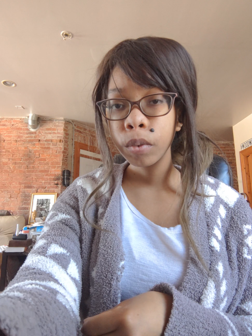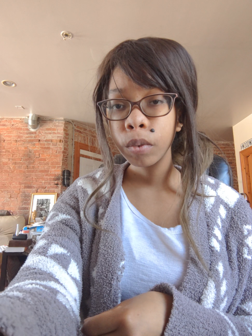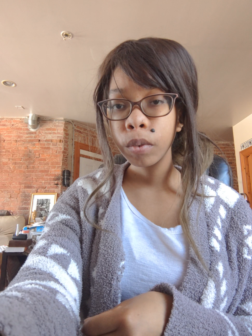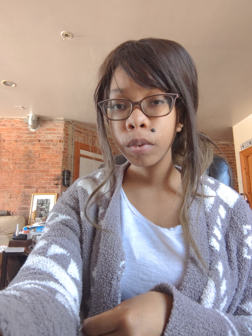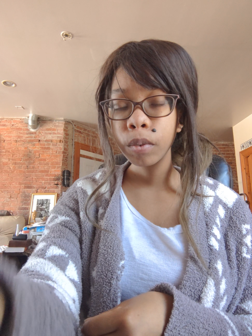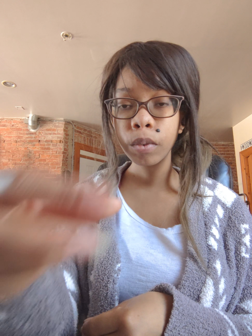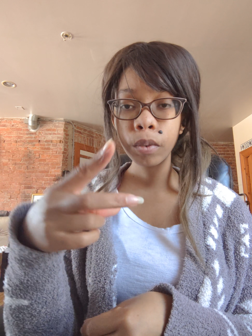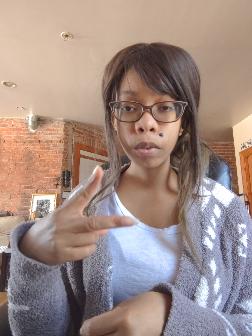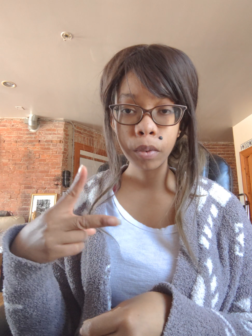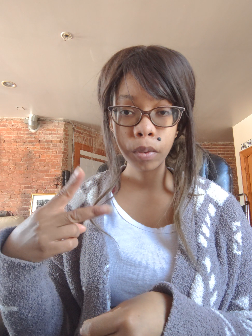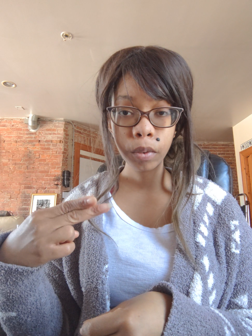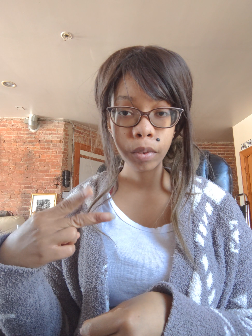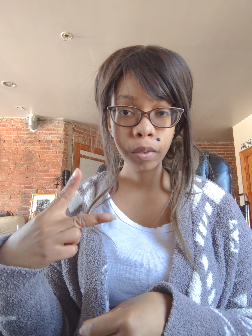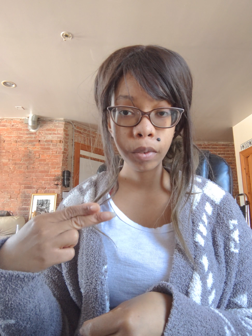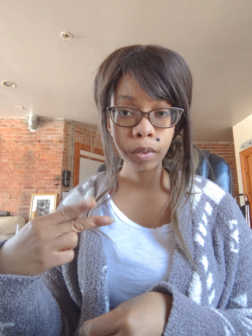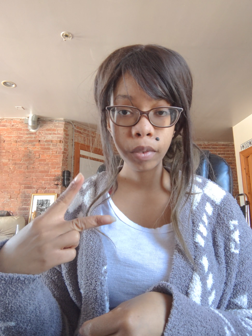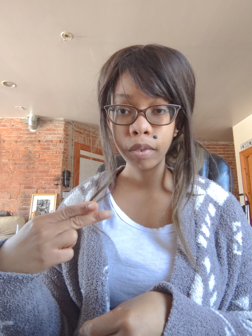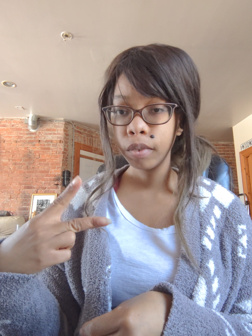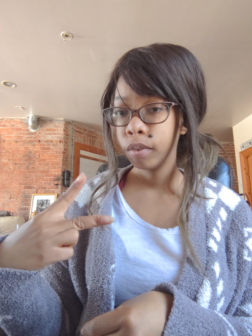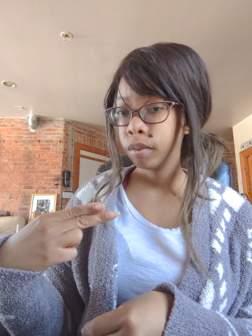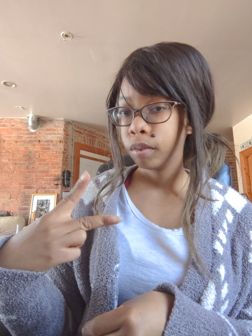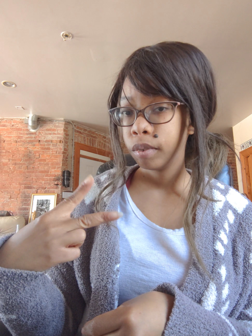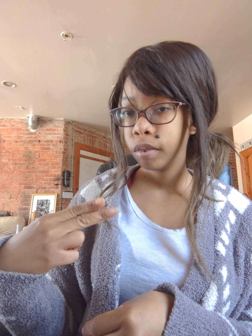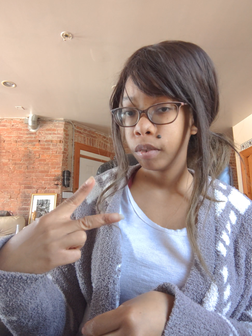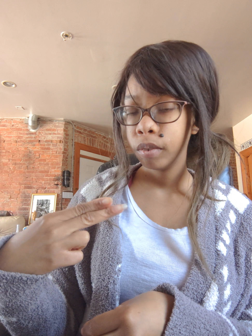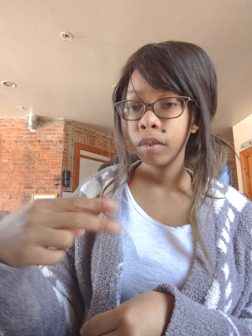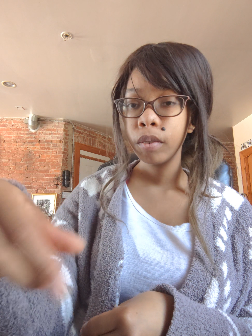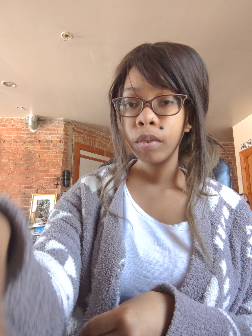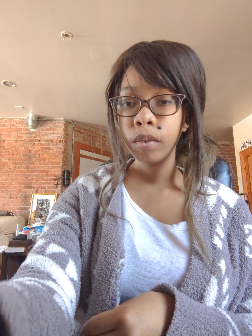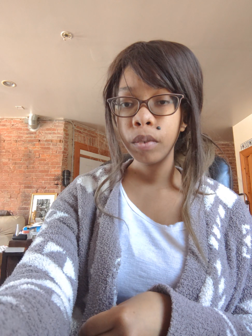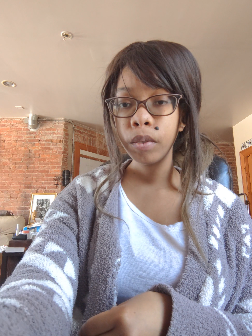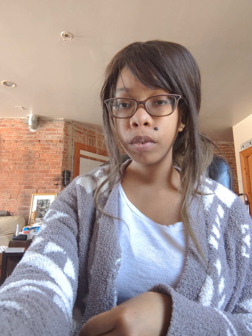scissors